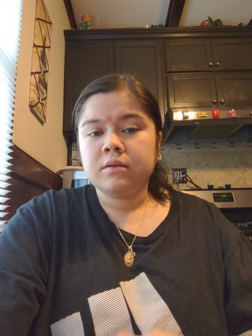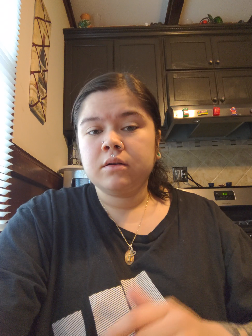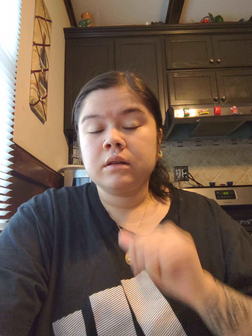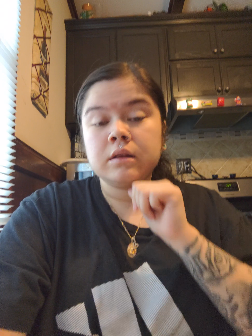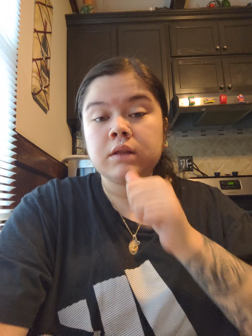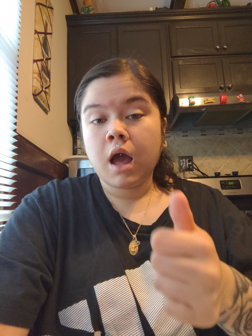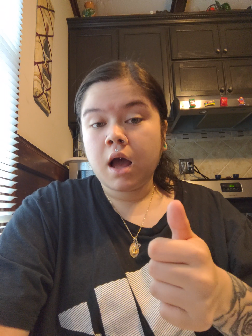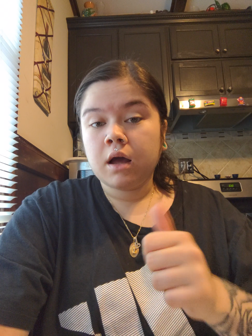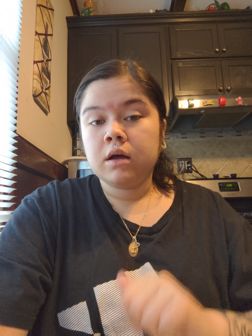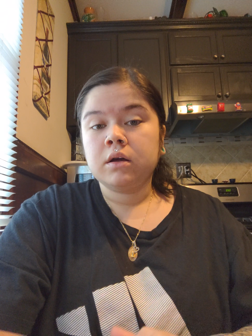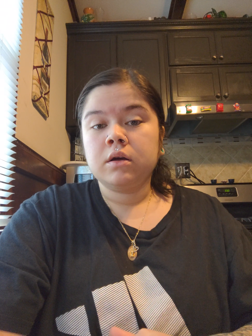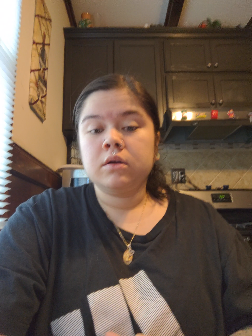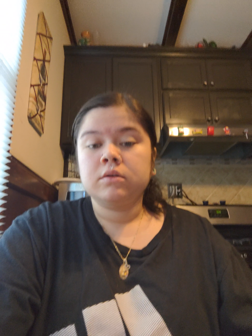not